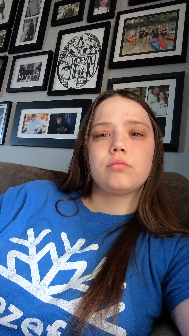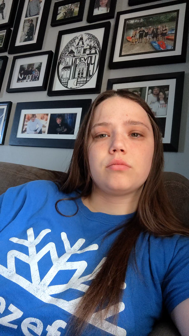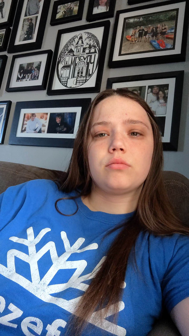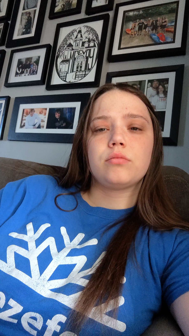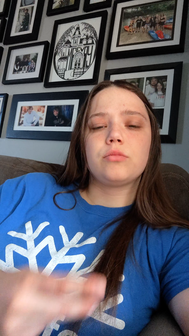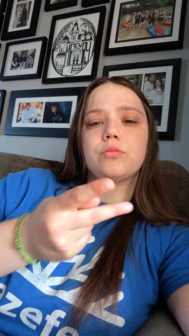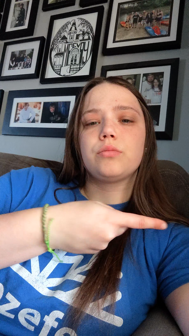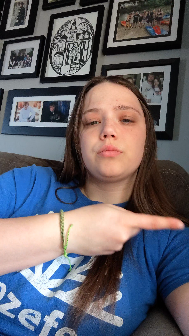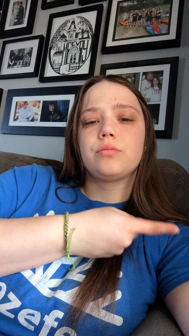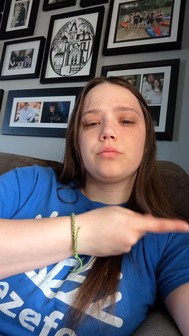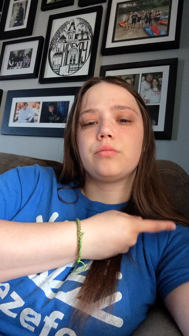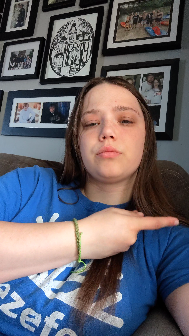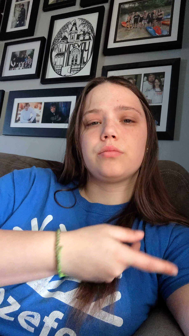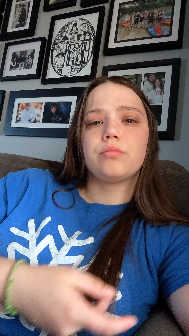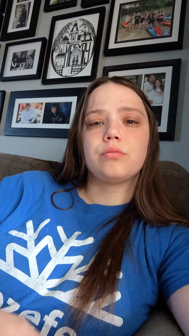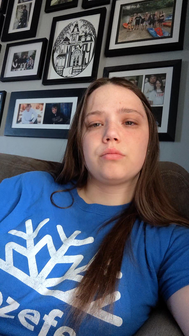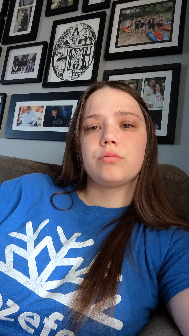sheep